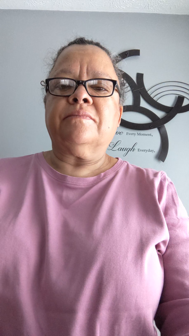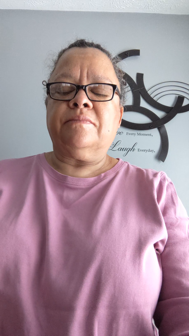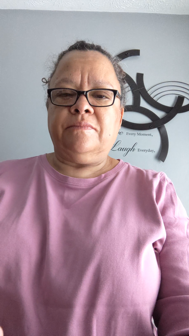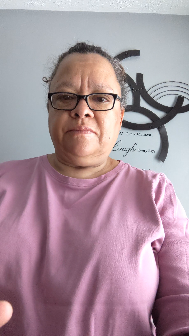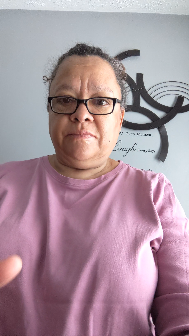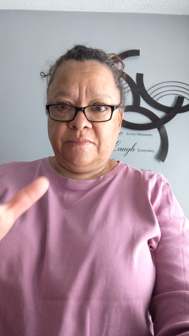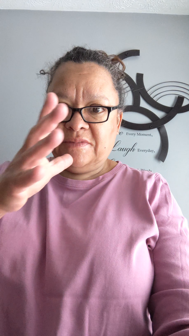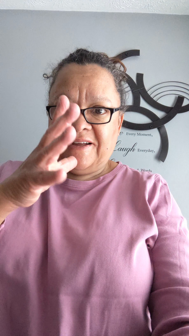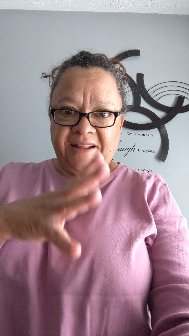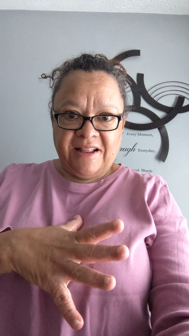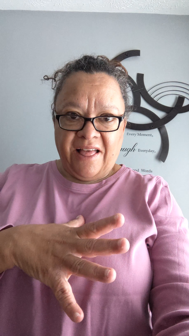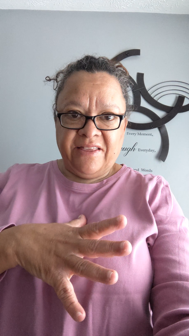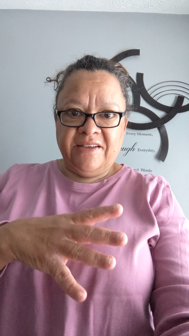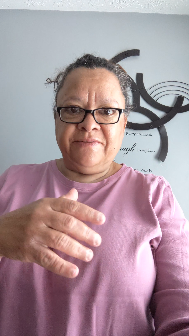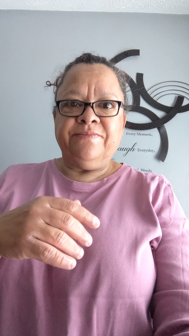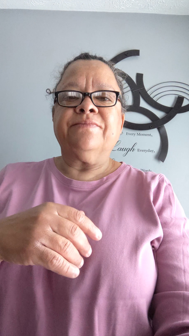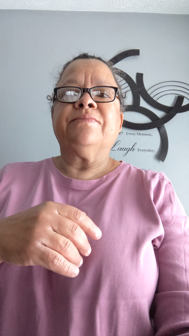lady